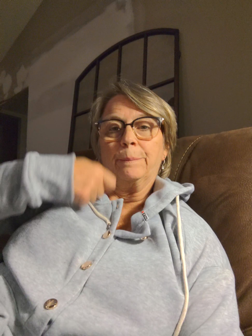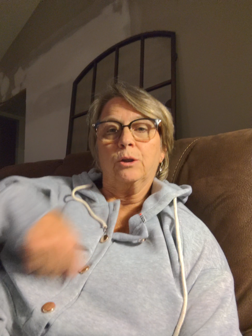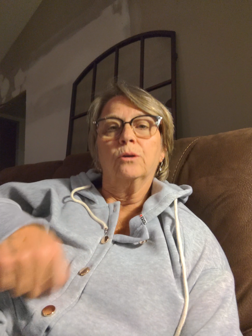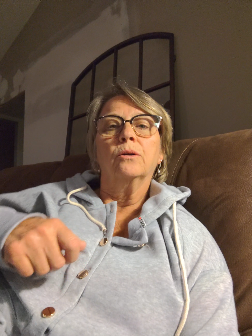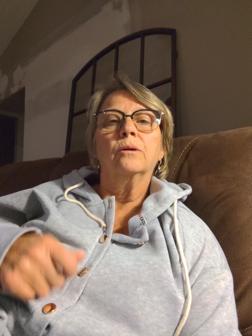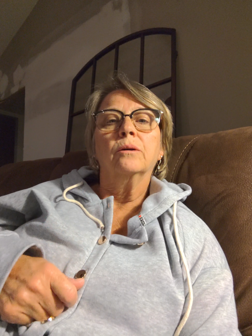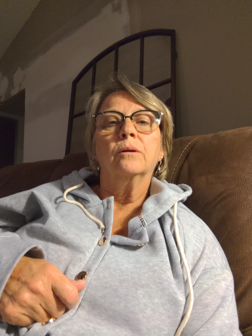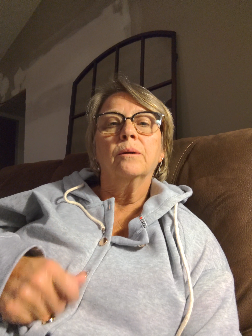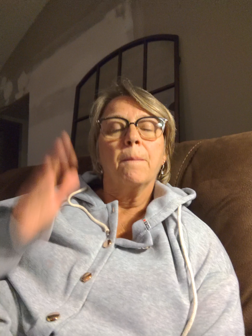zipper